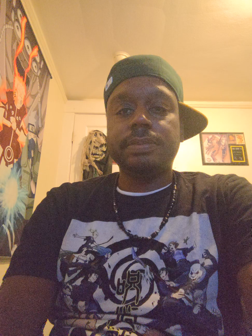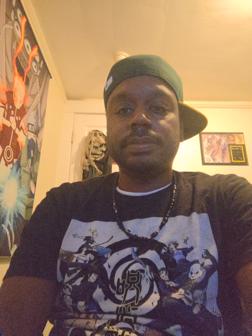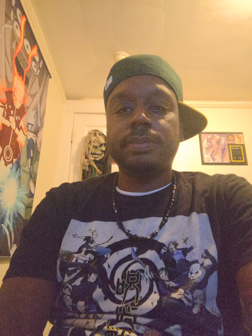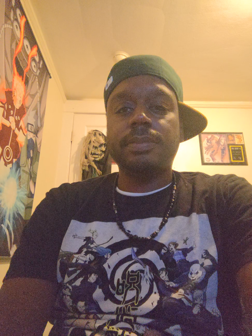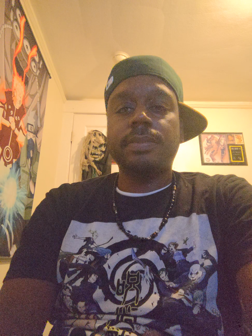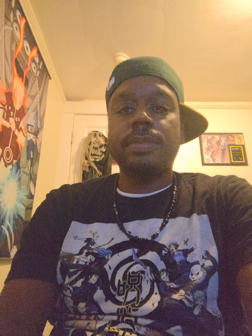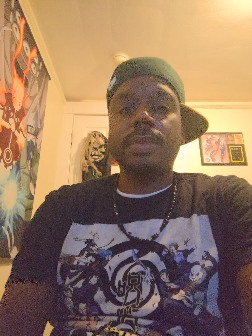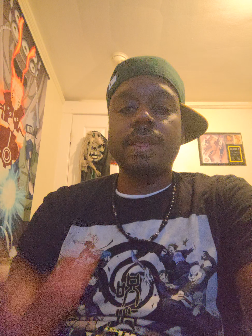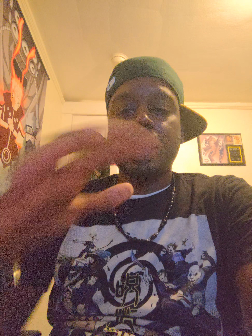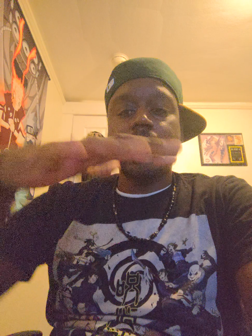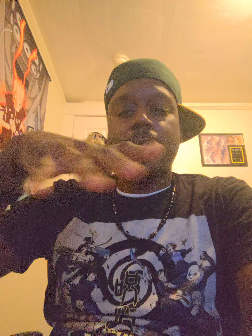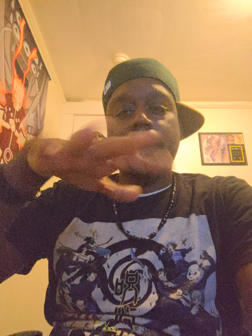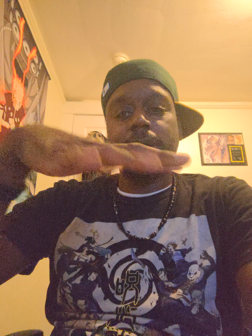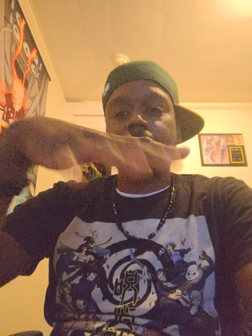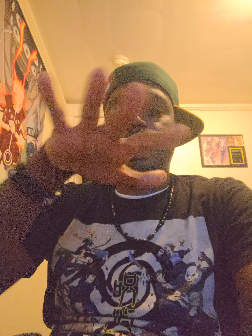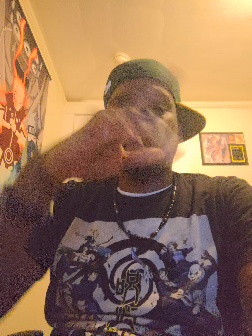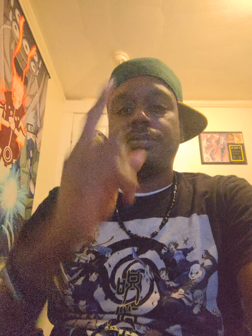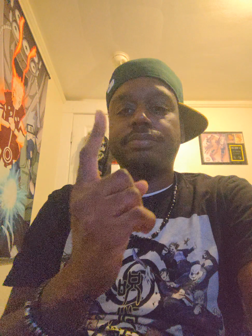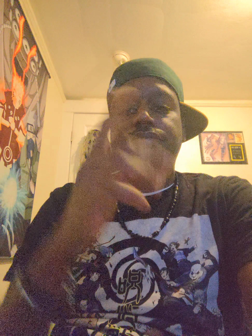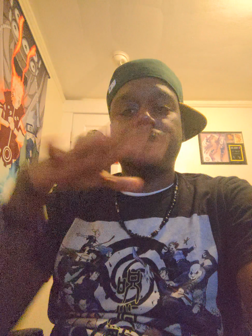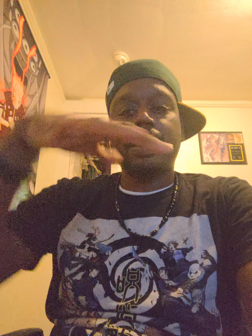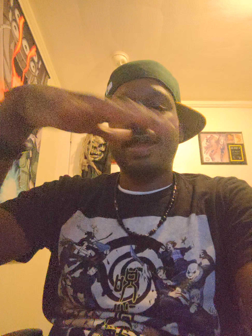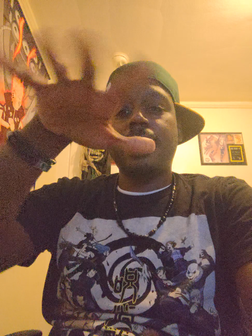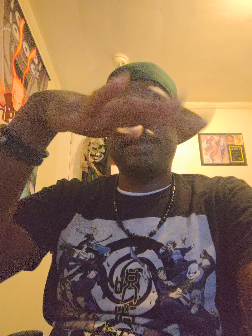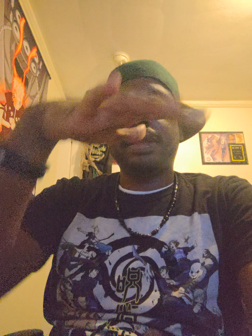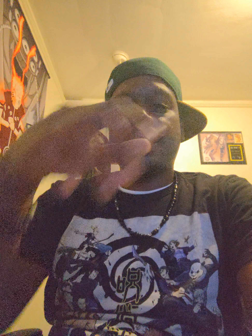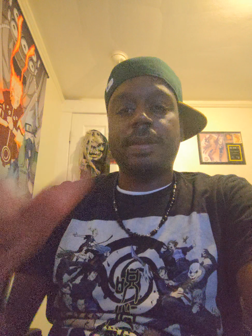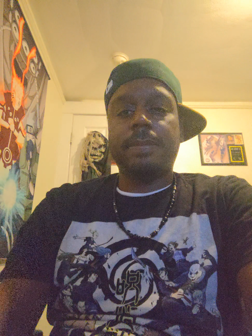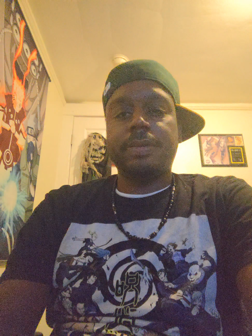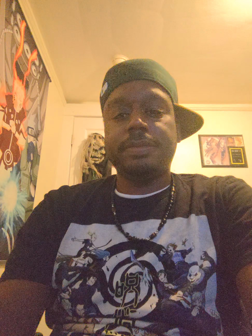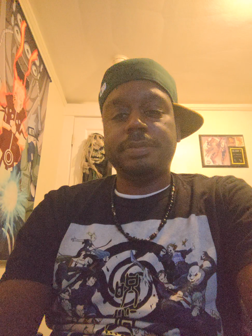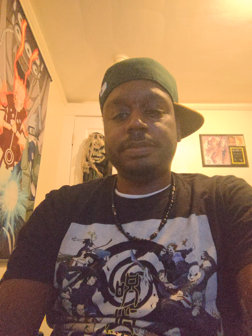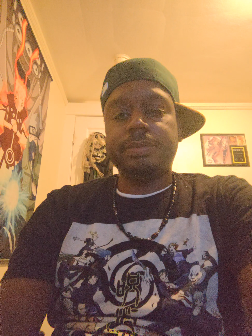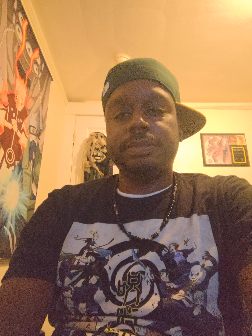helicopter